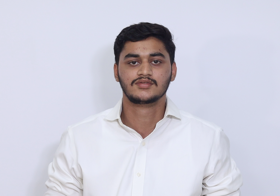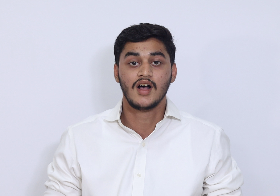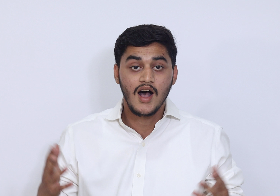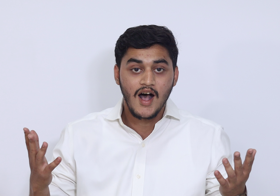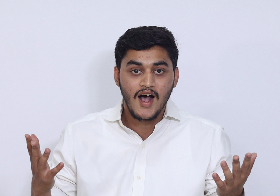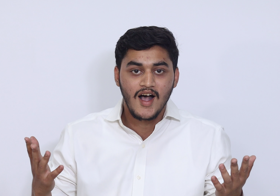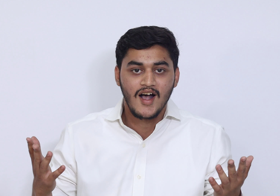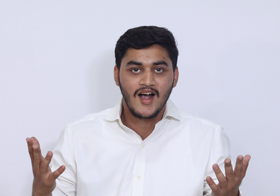surprise